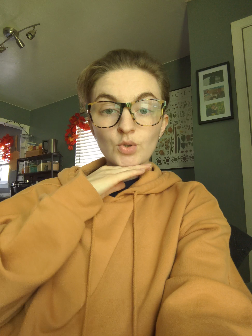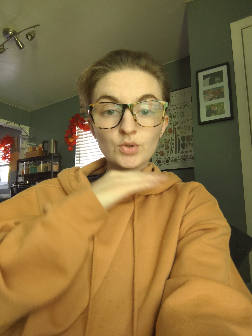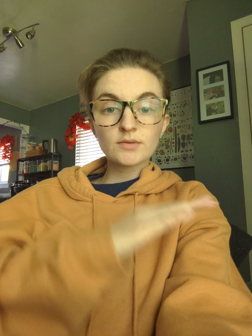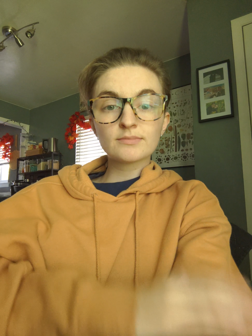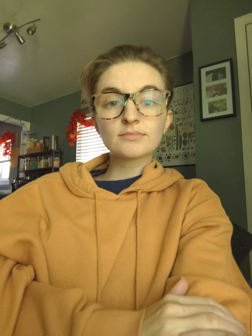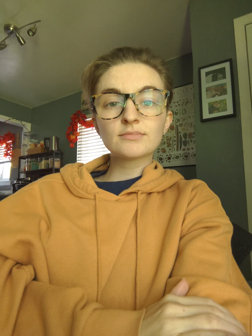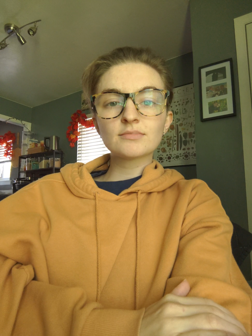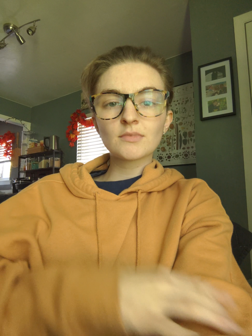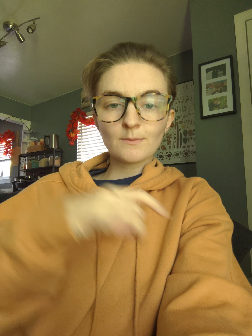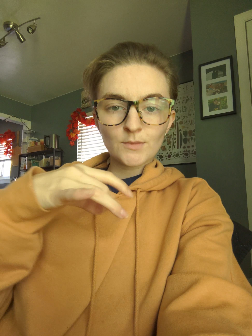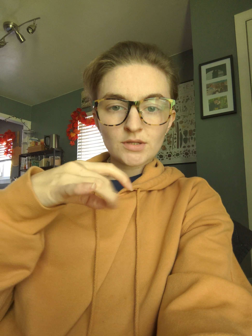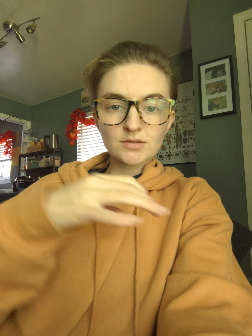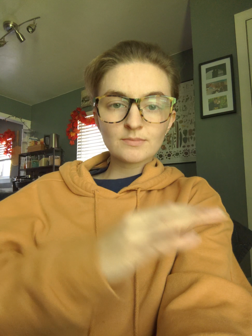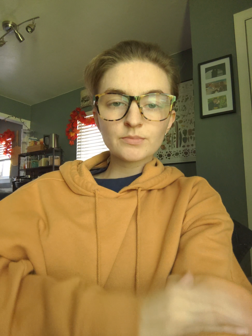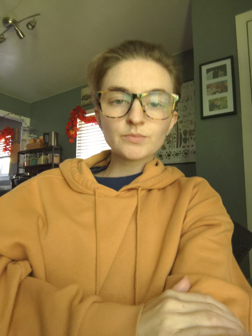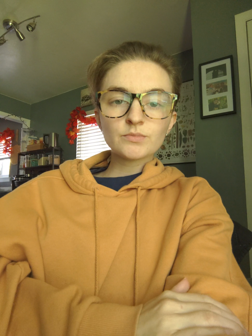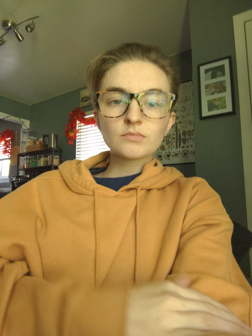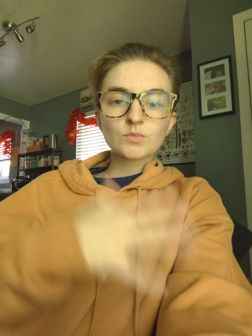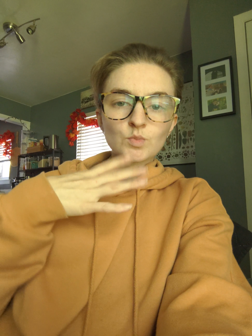pumpkin